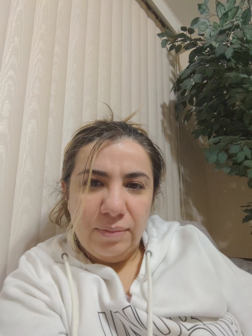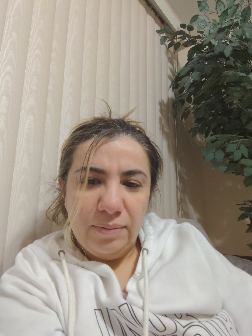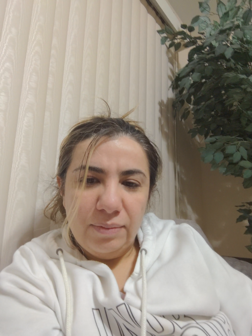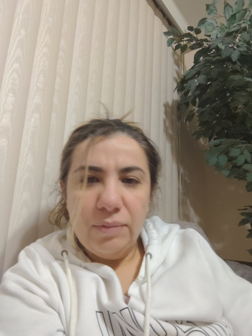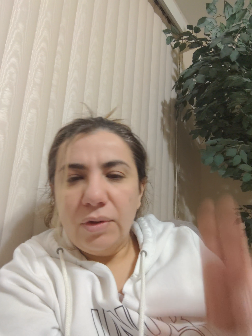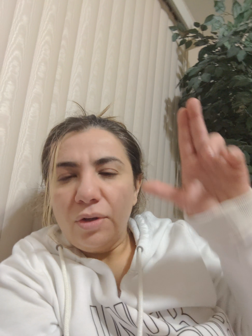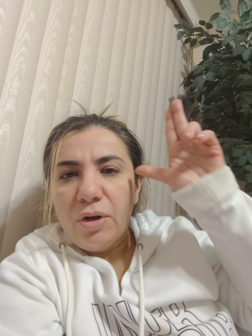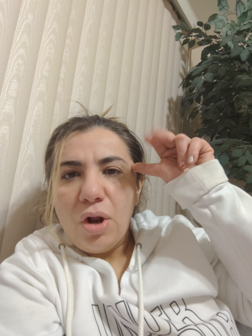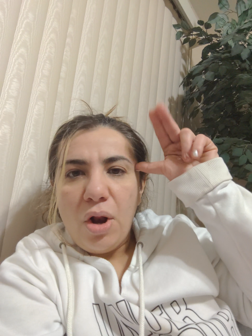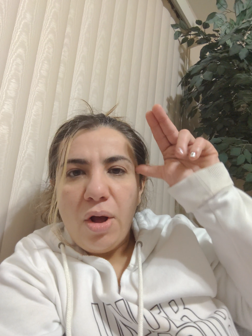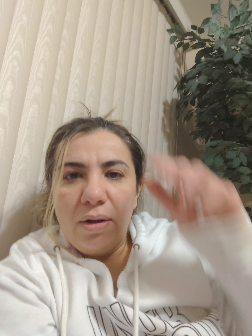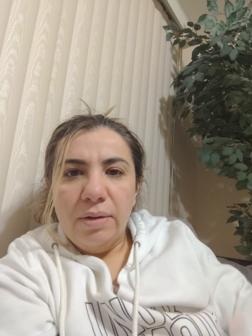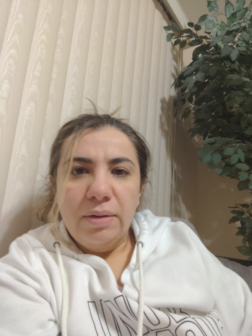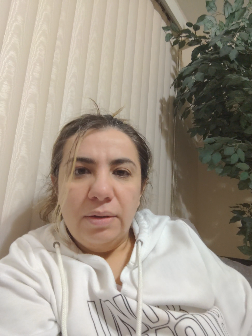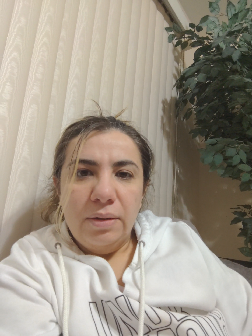horse